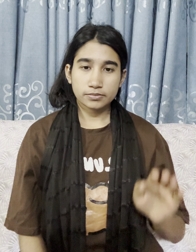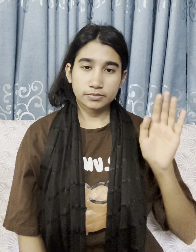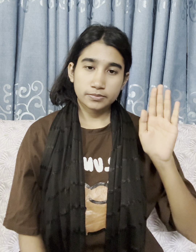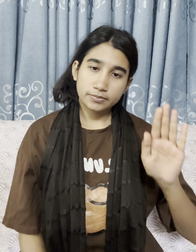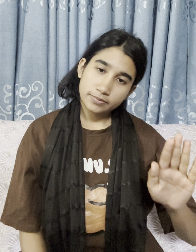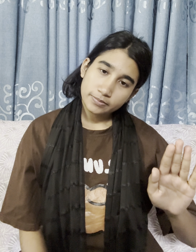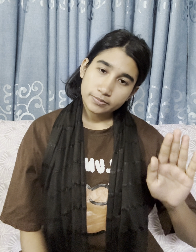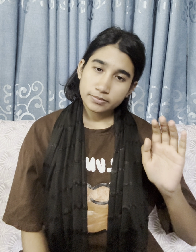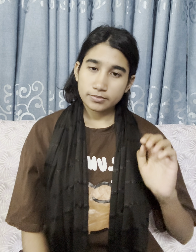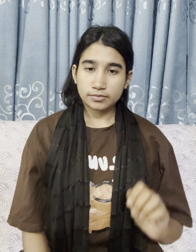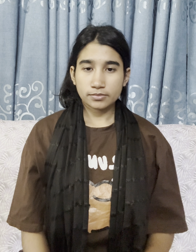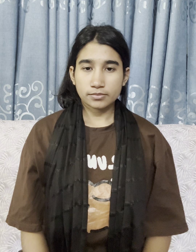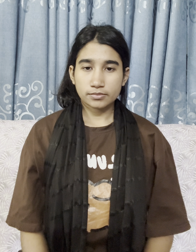আচ্ছা